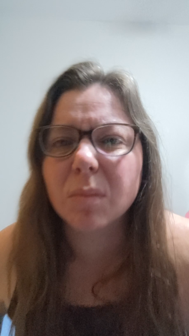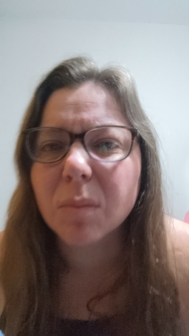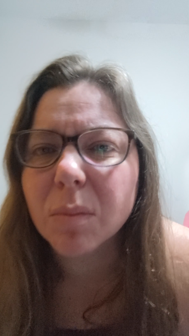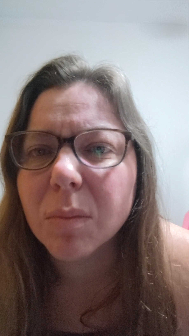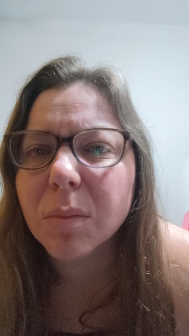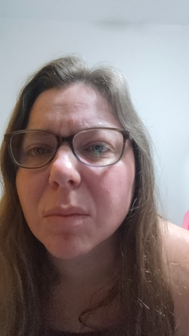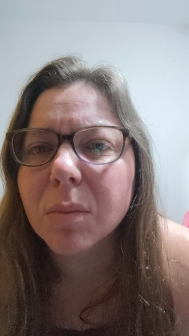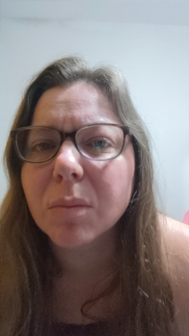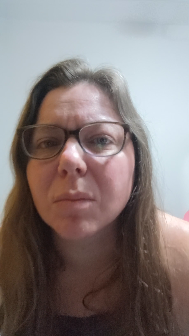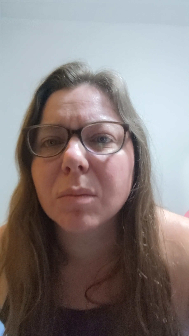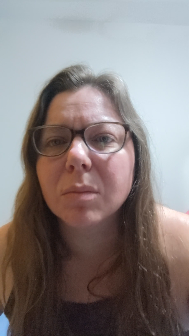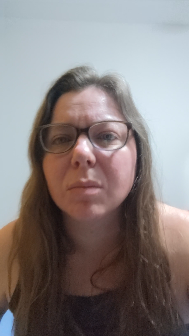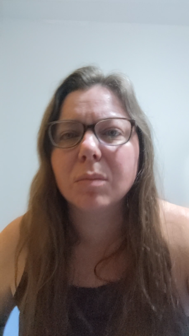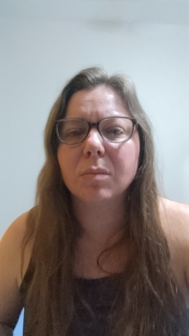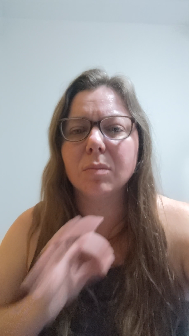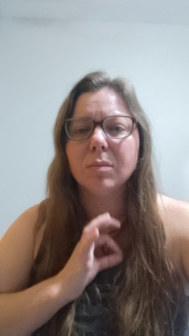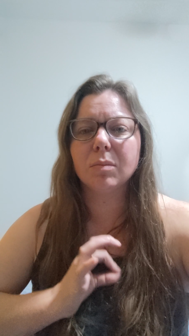button